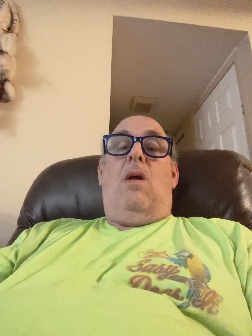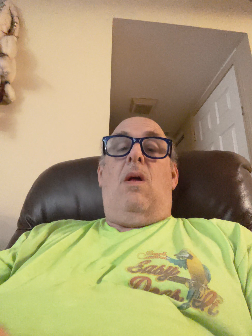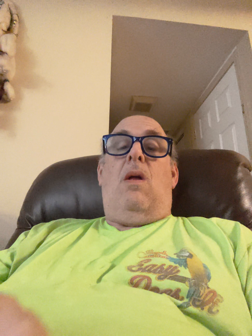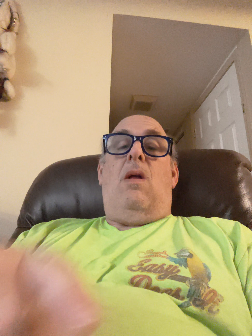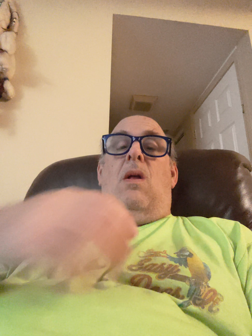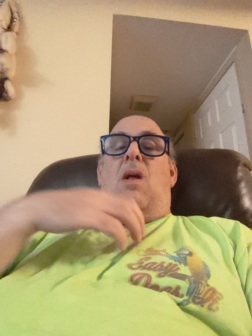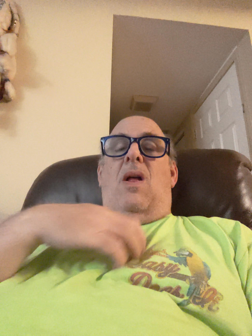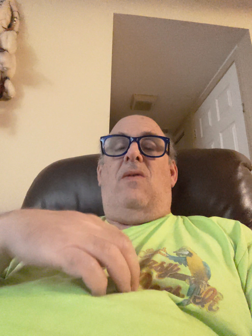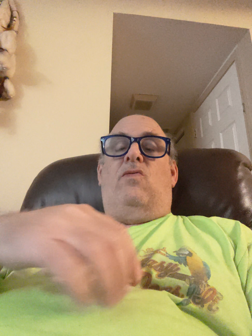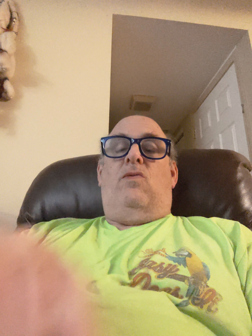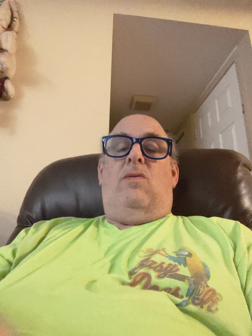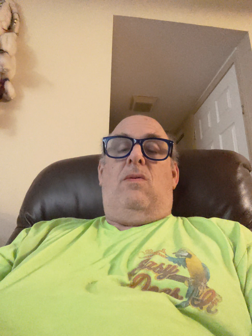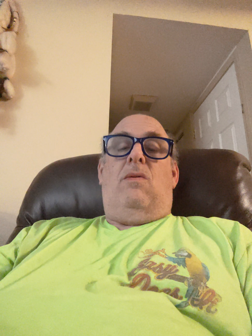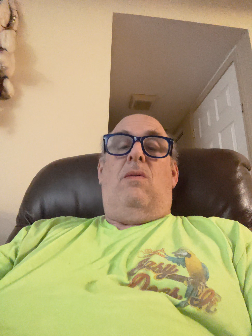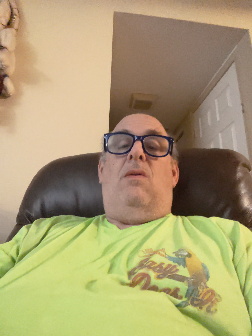hungry